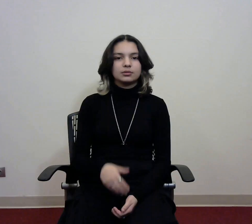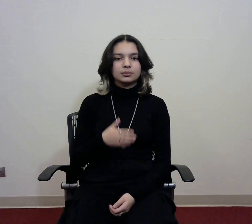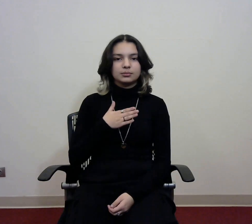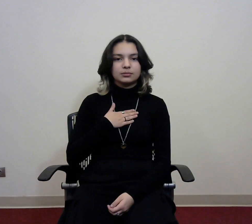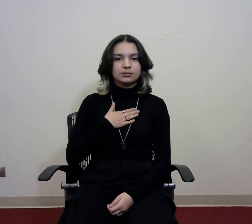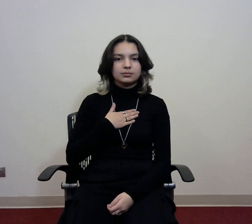mən